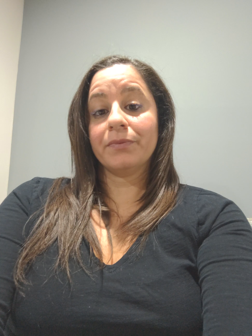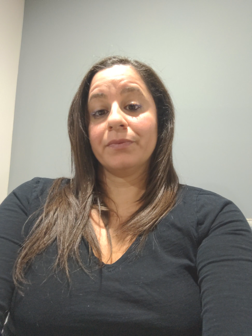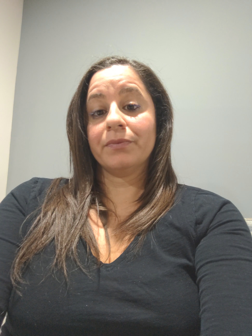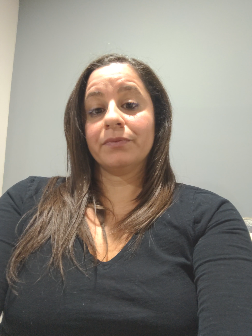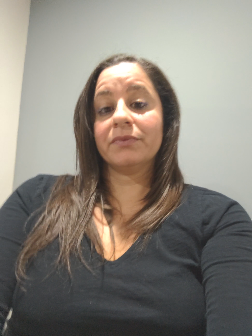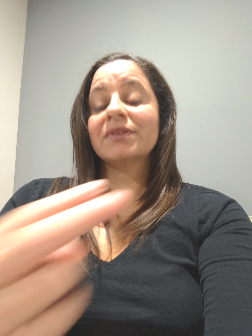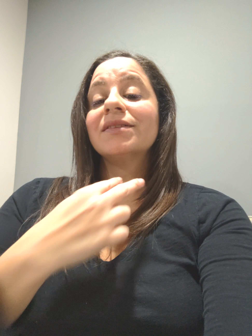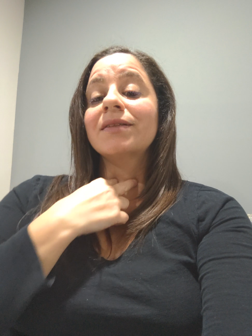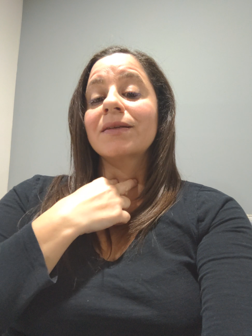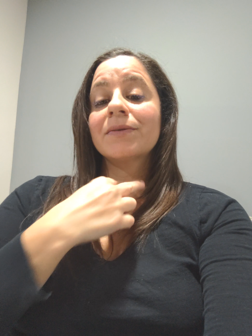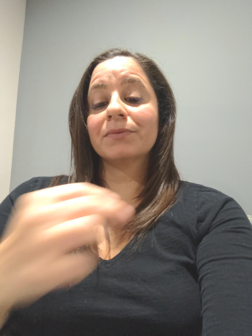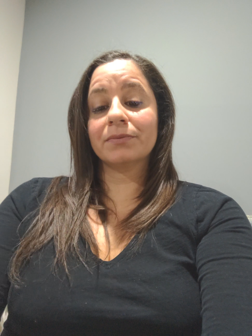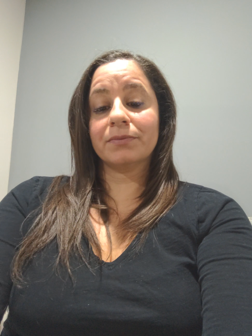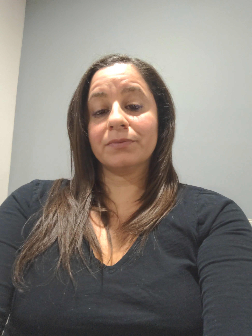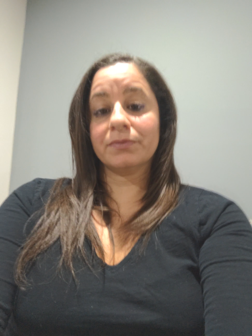stuck